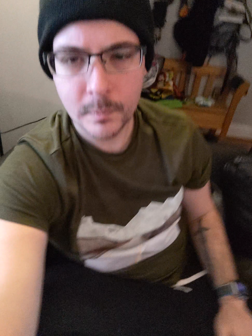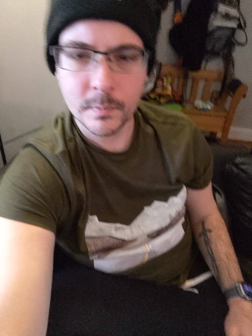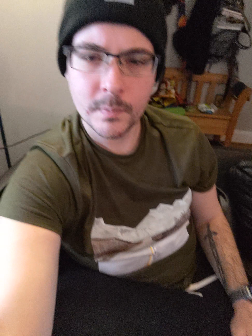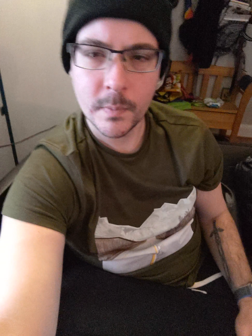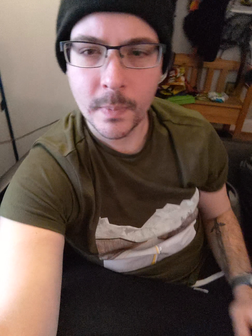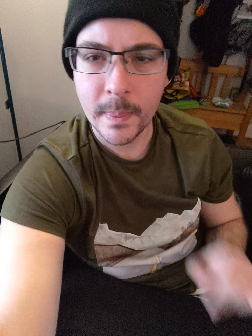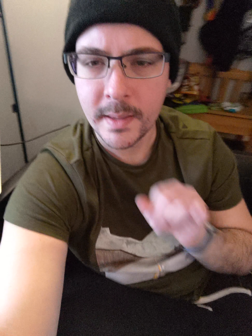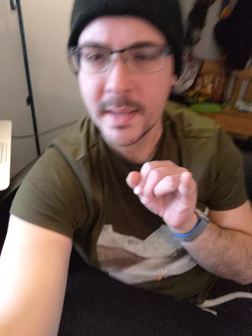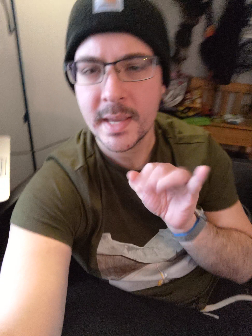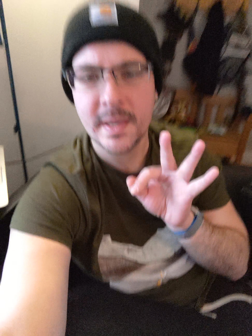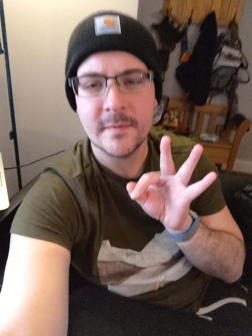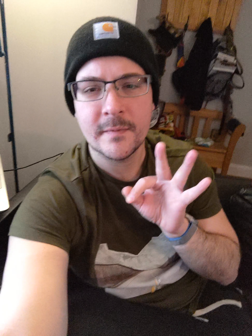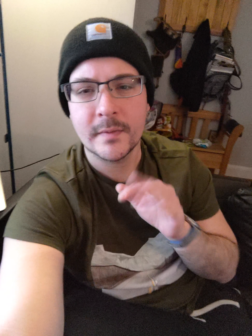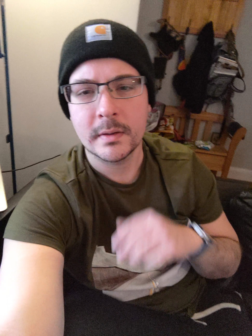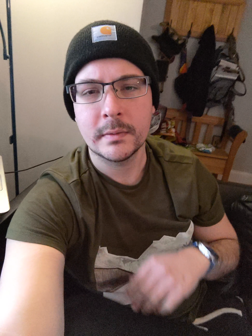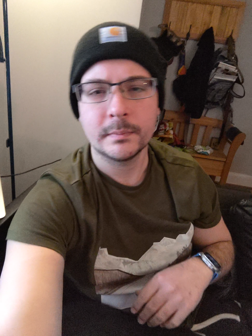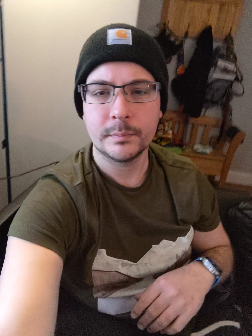if